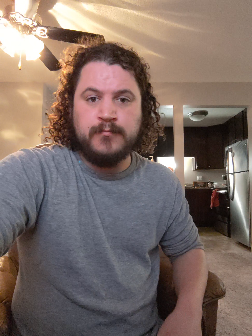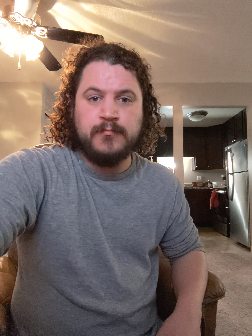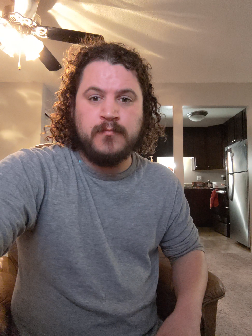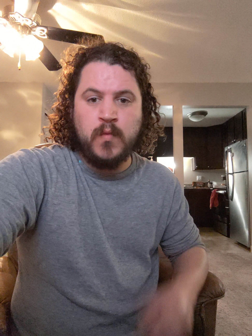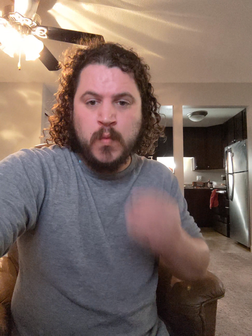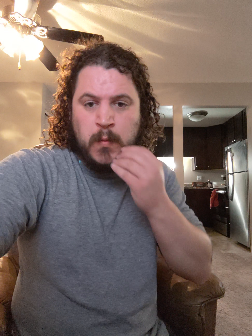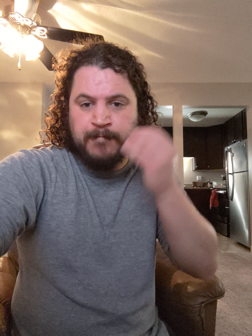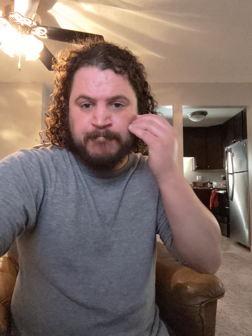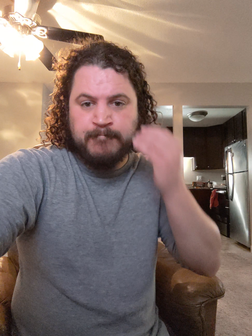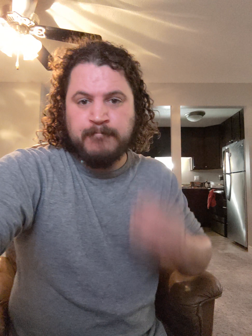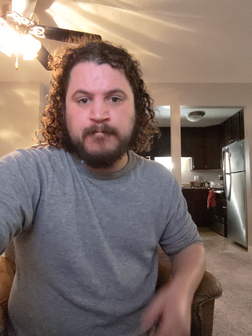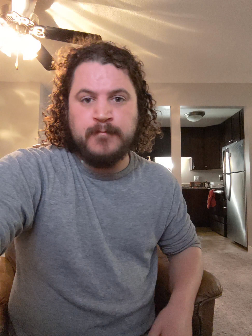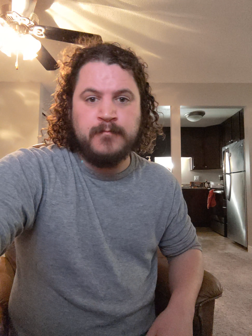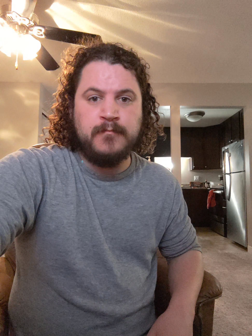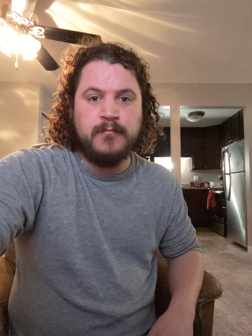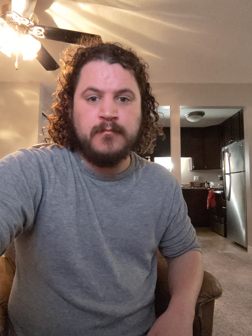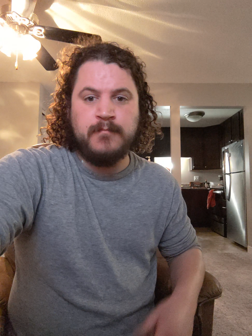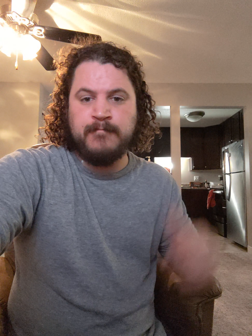home